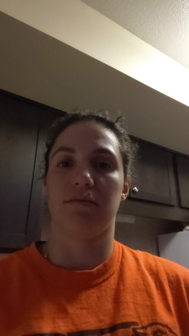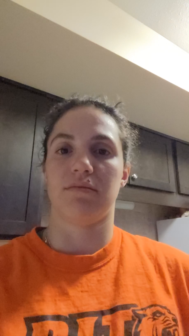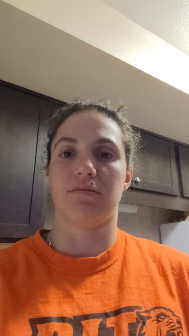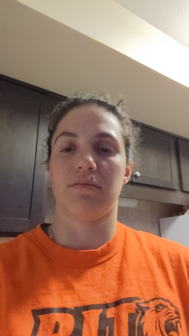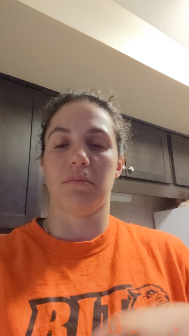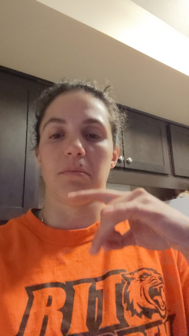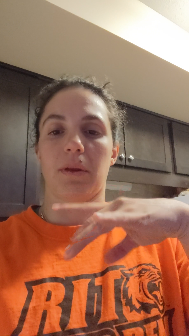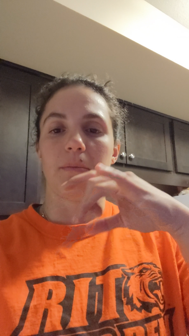pumpkin